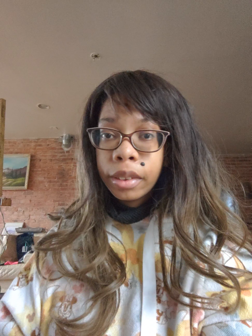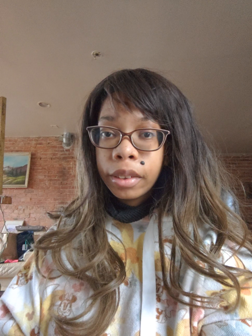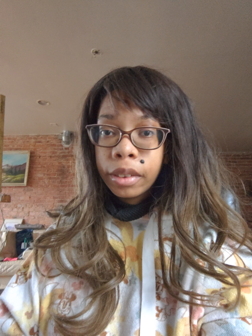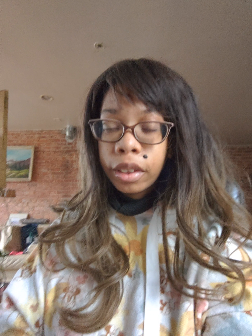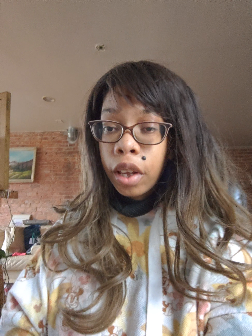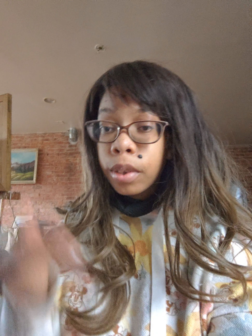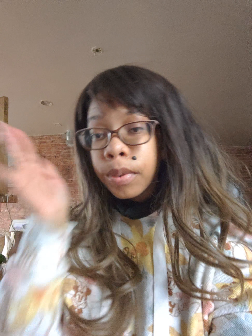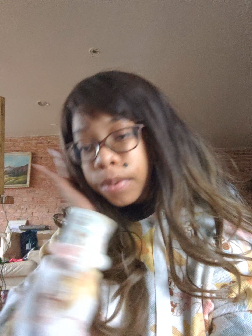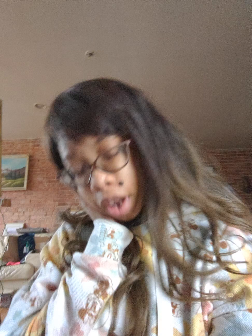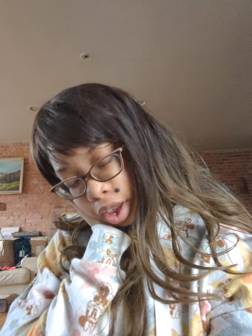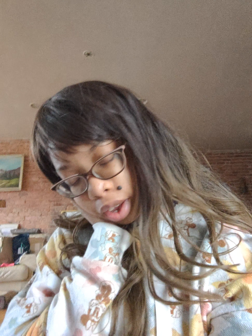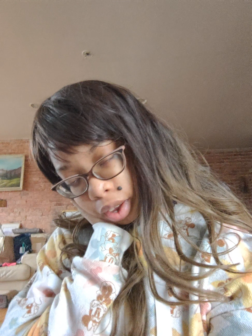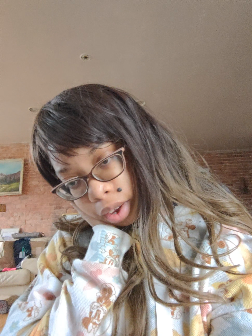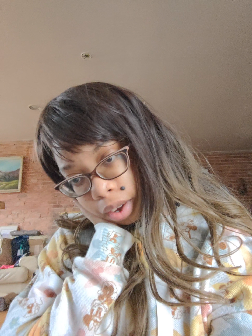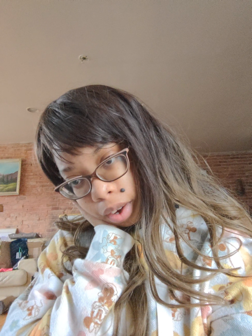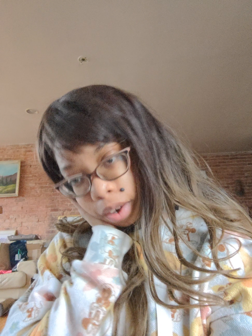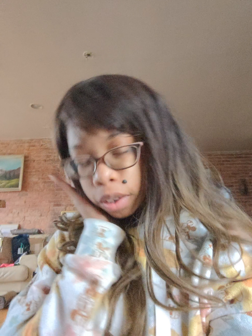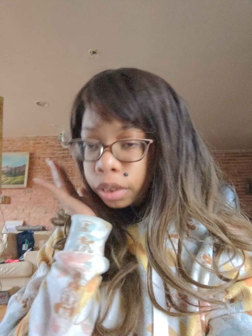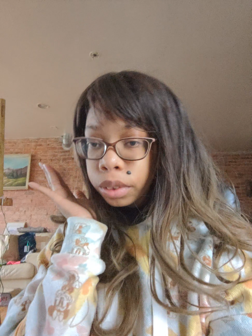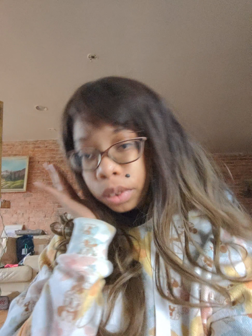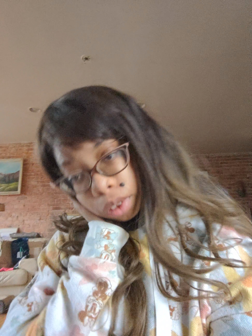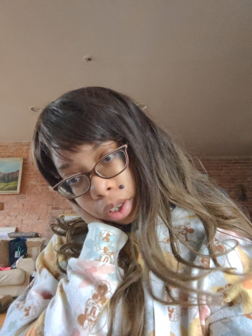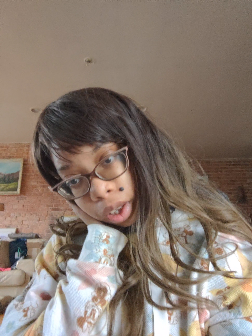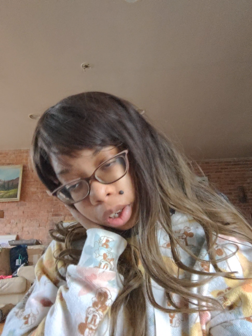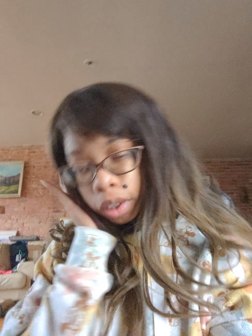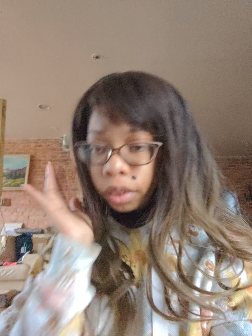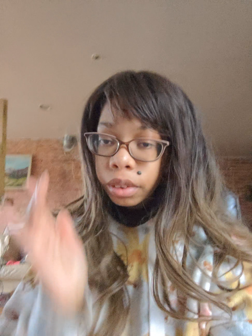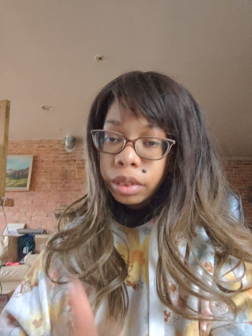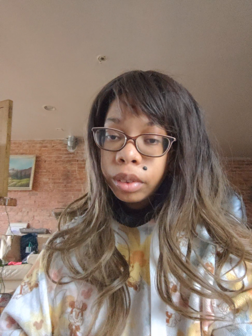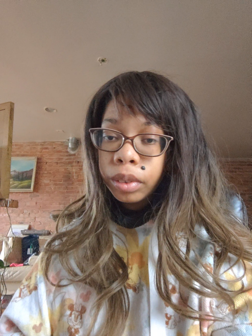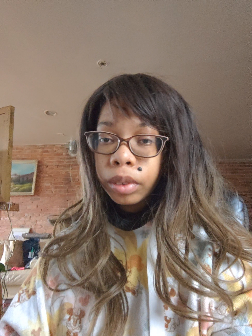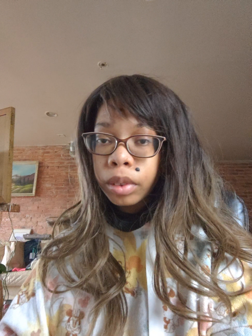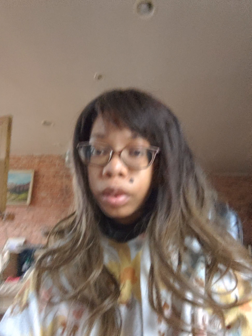bed